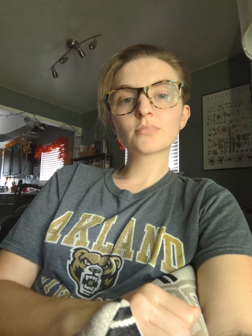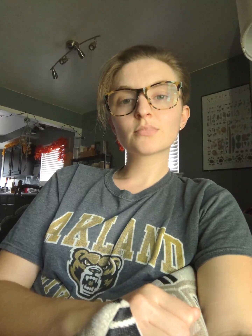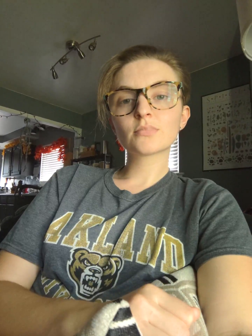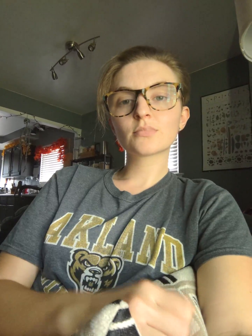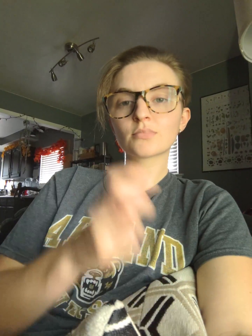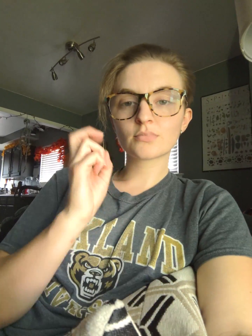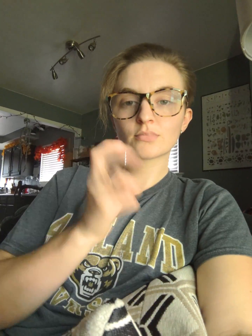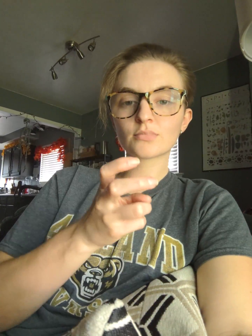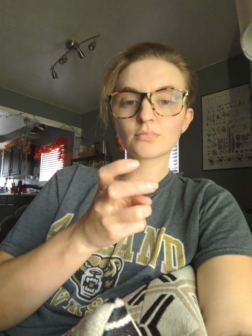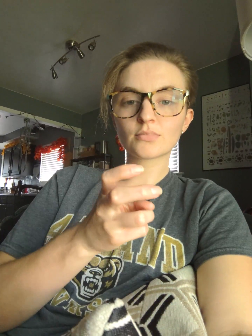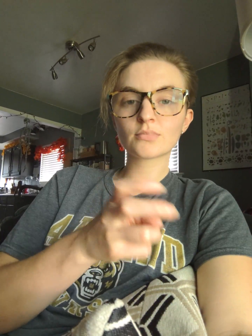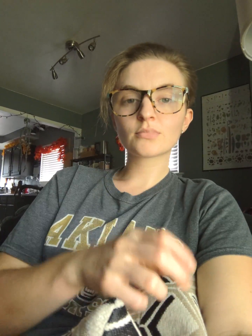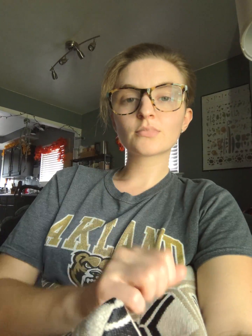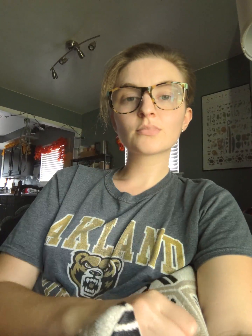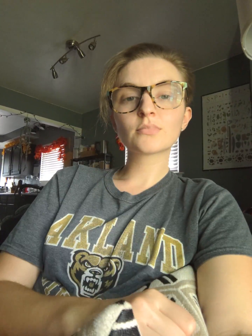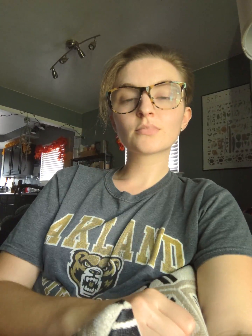hard